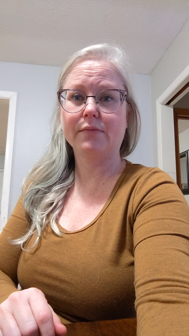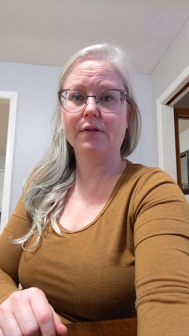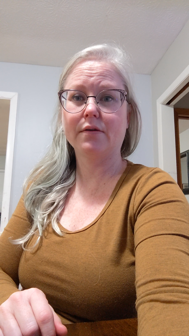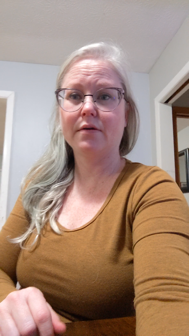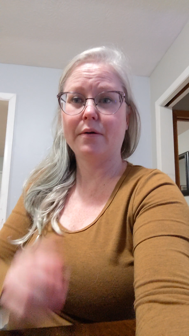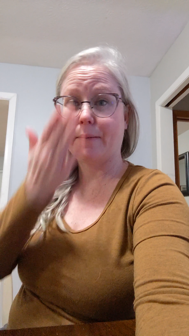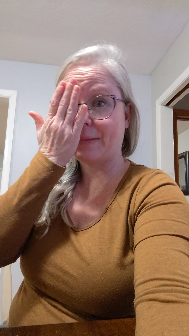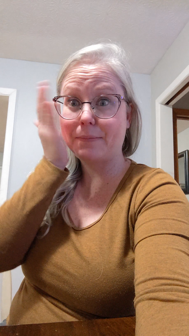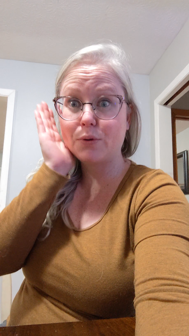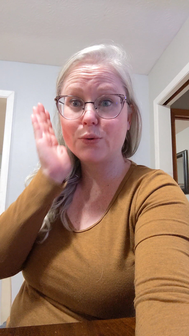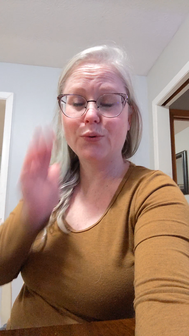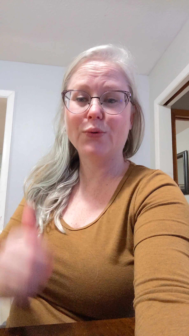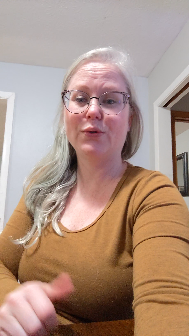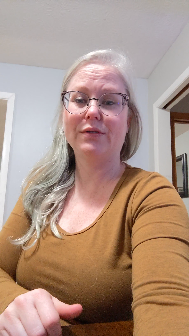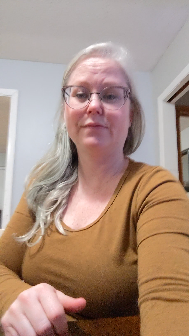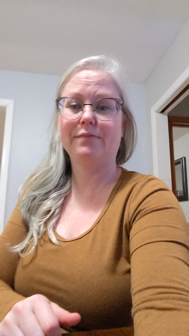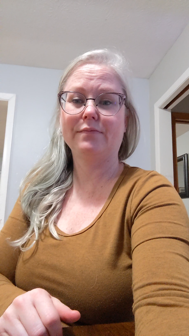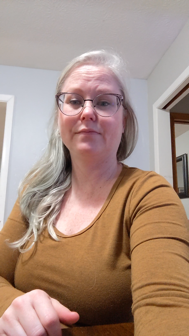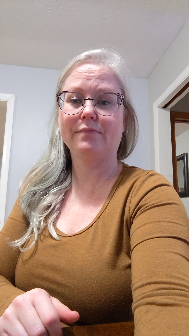peekaboo